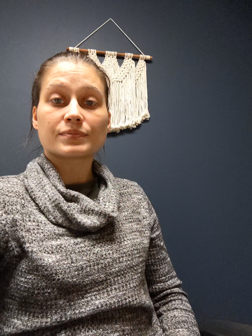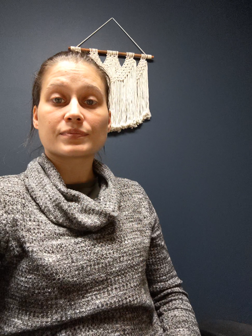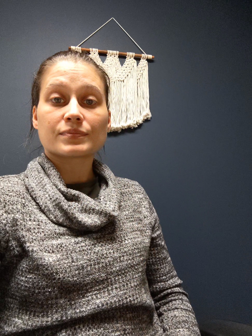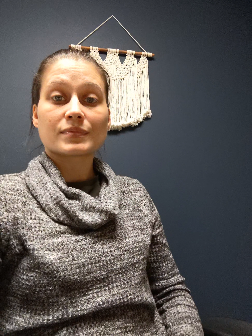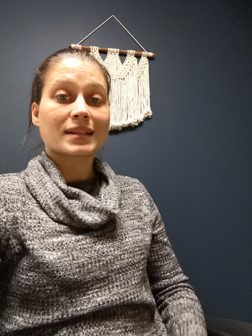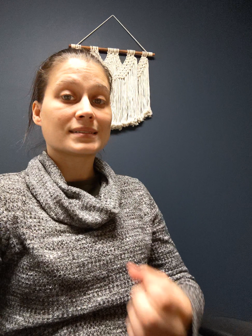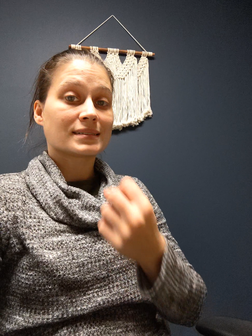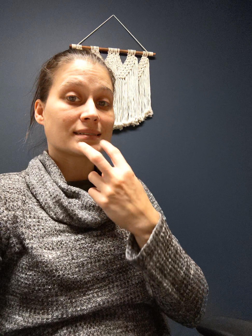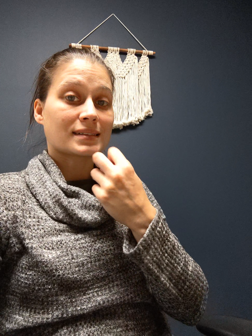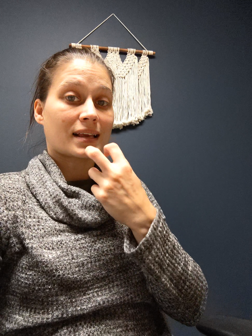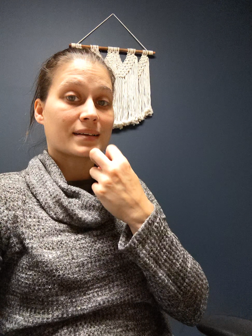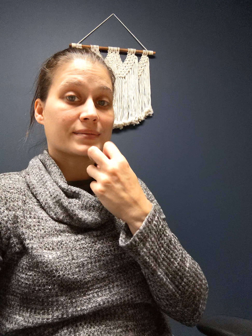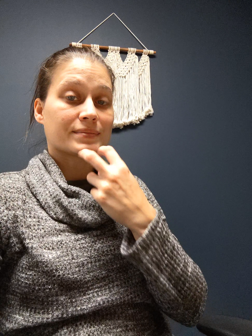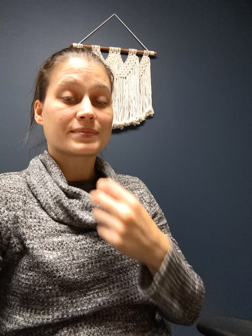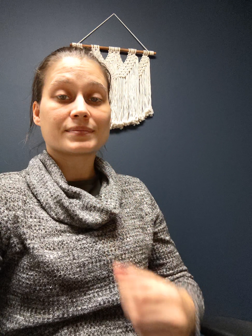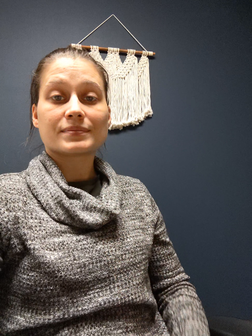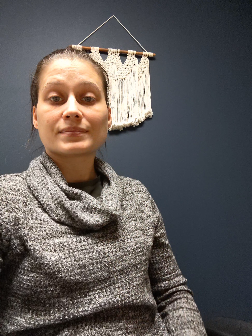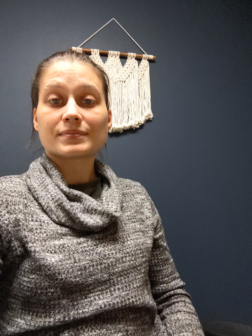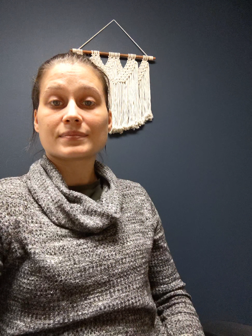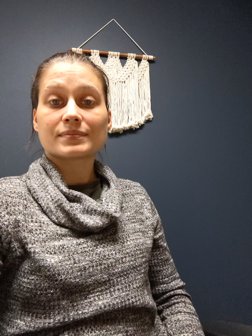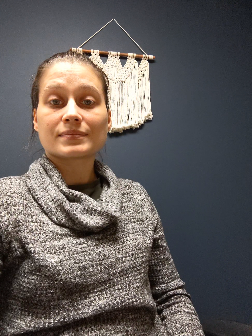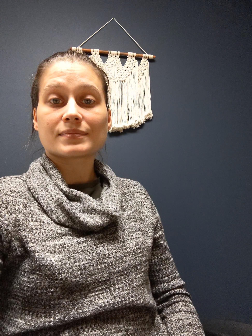snack